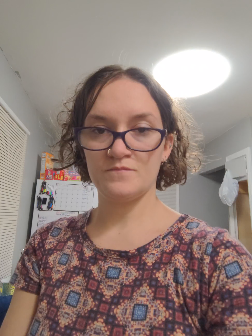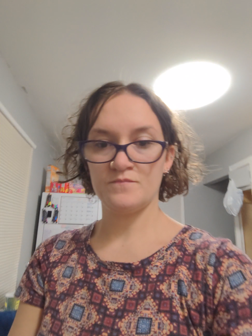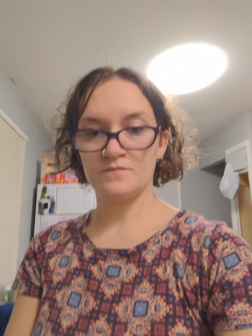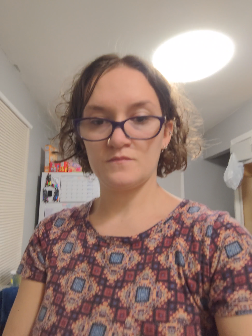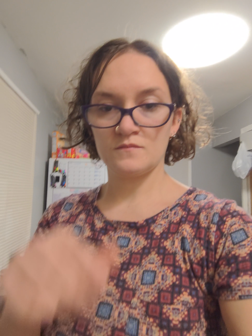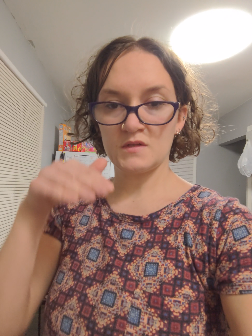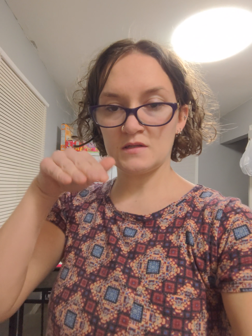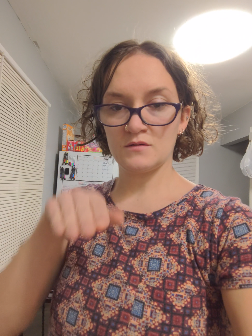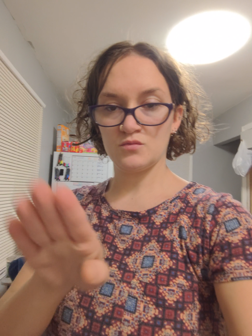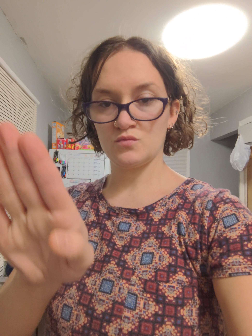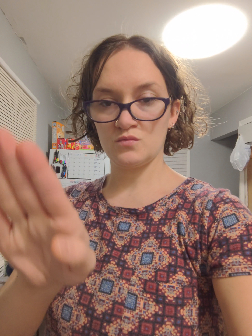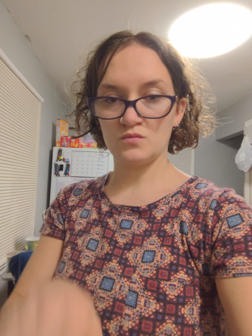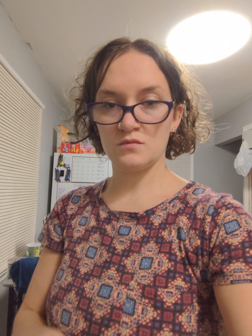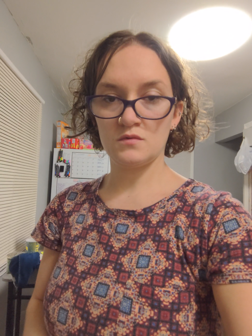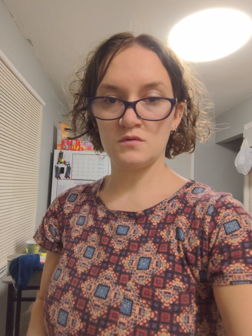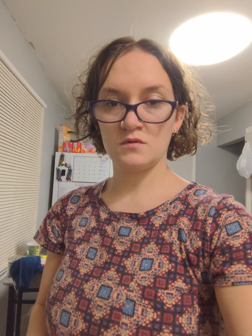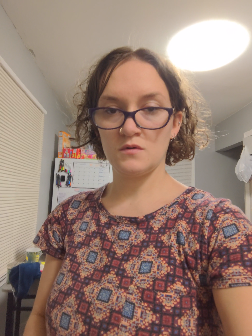into